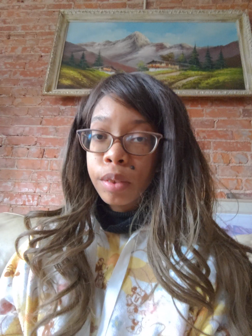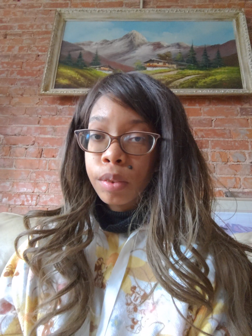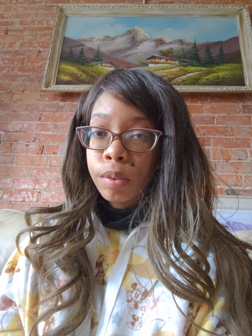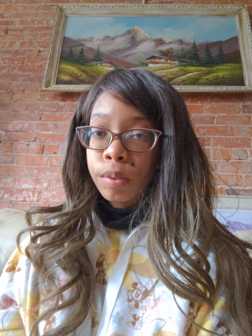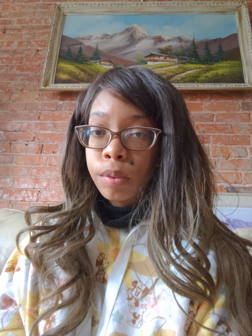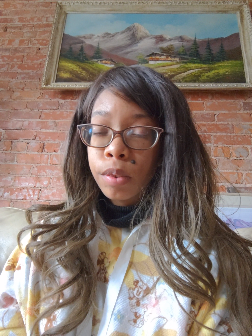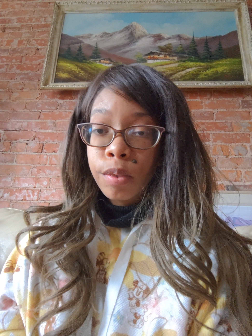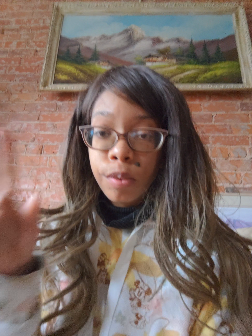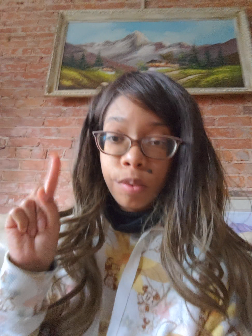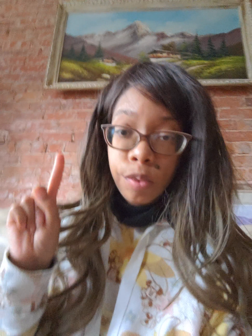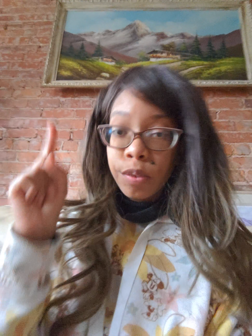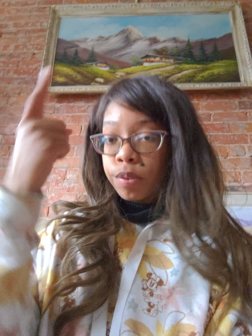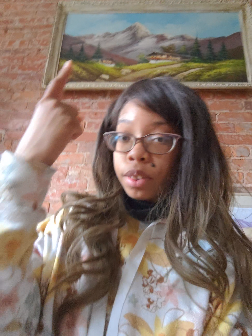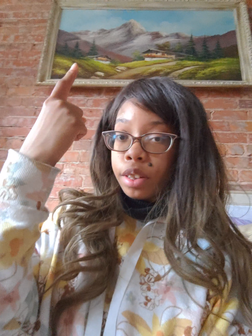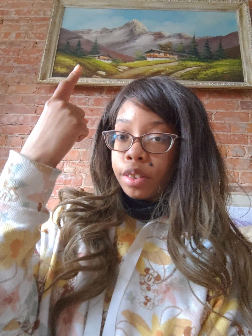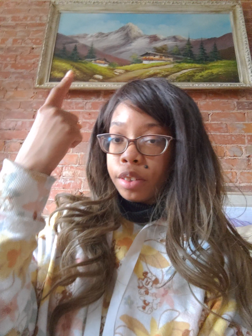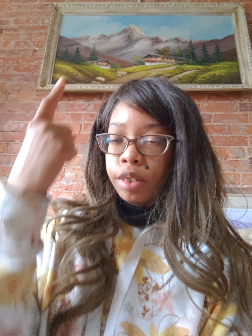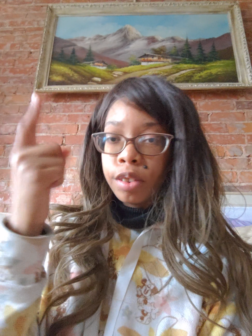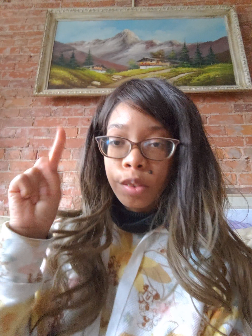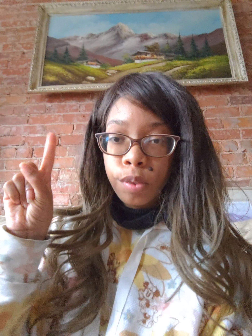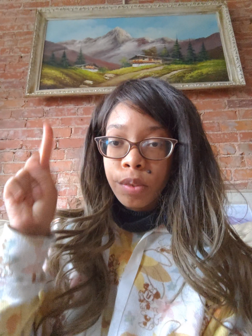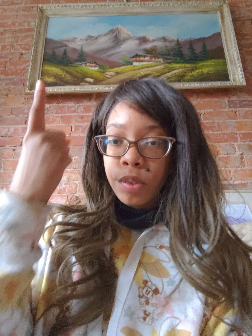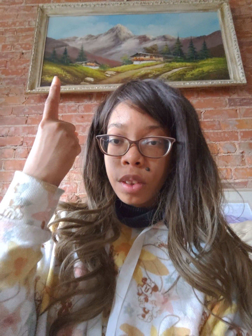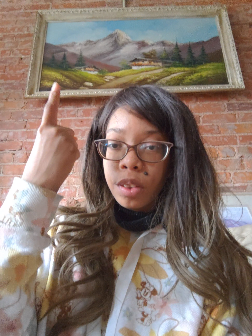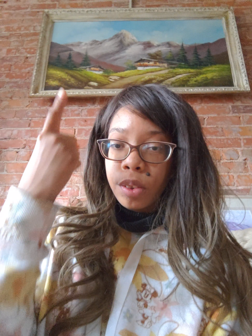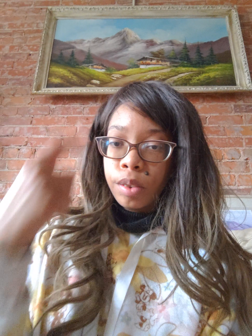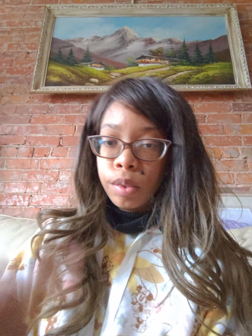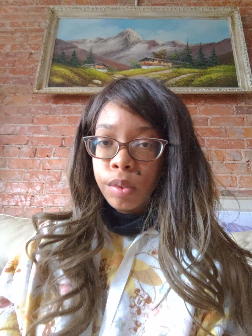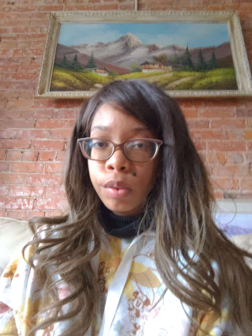first